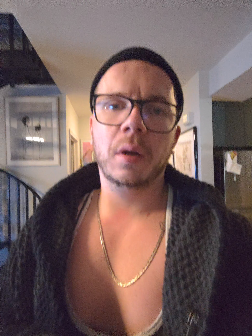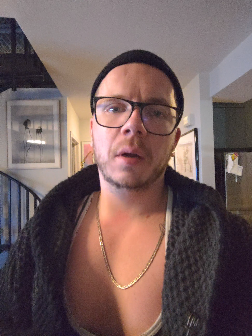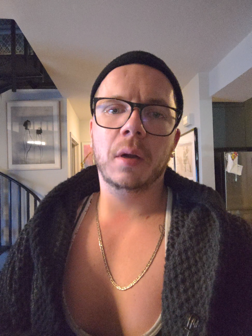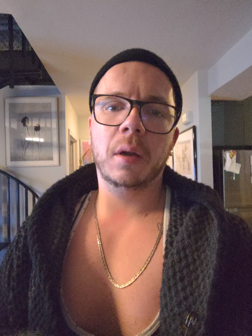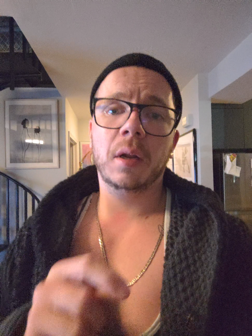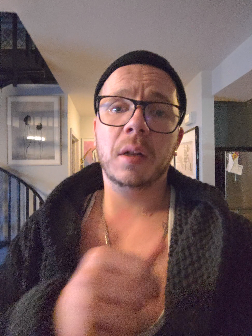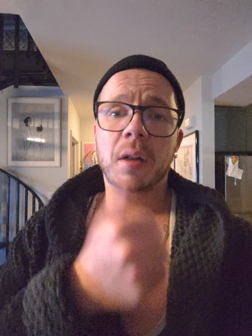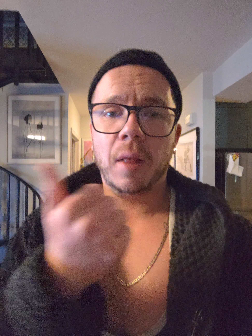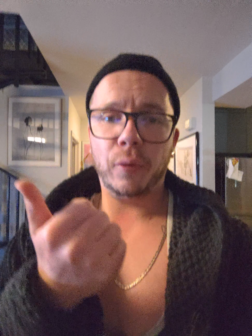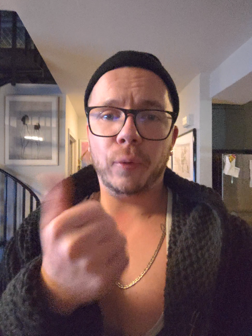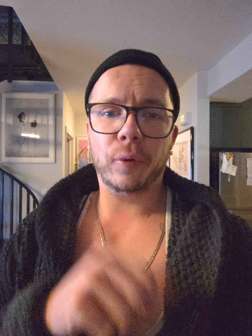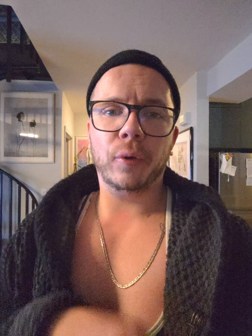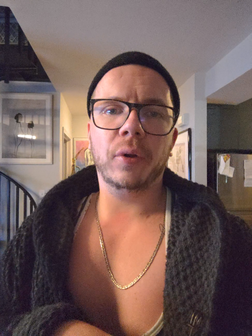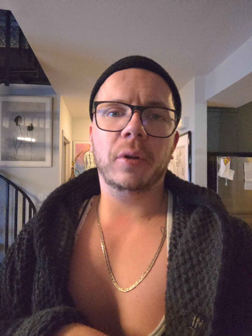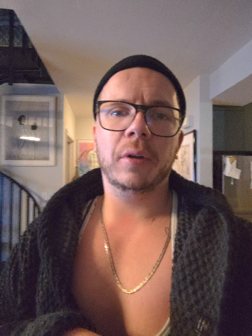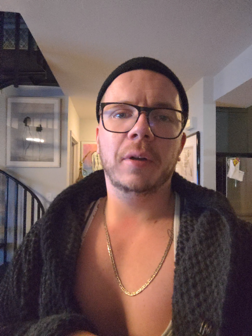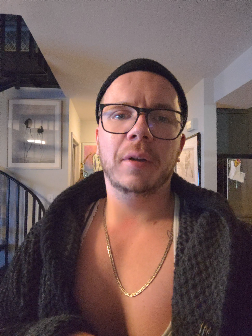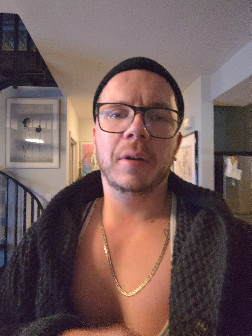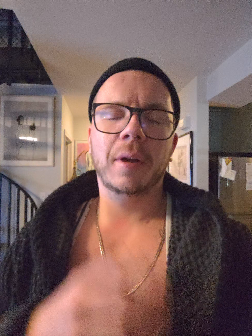another